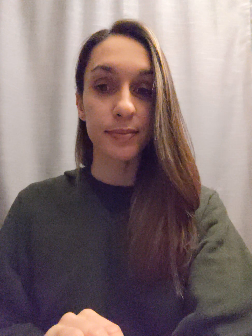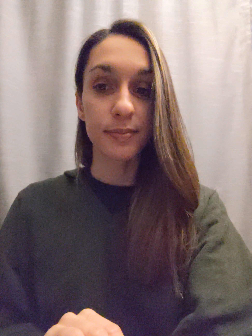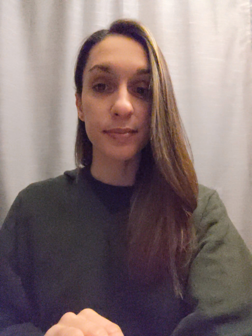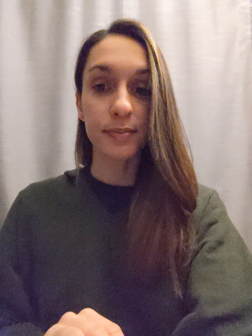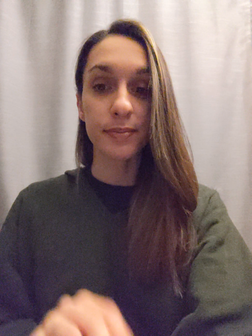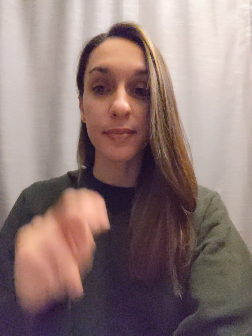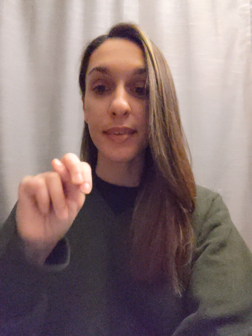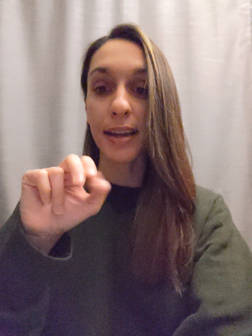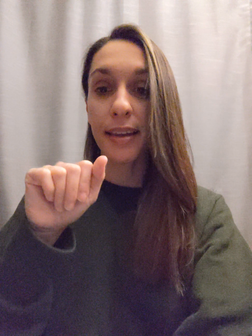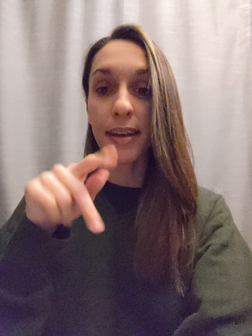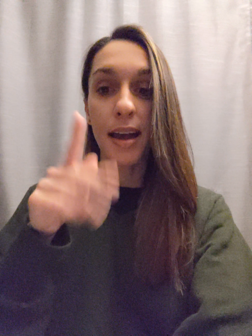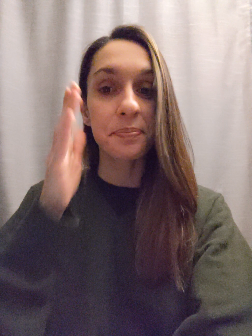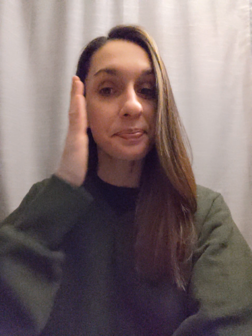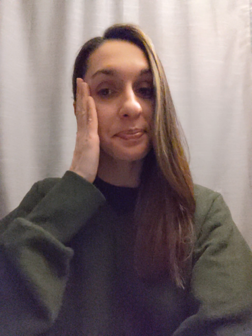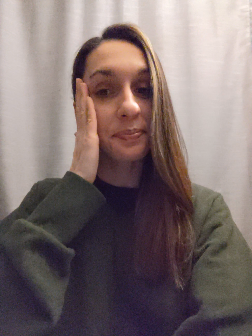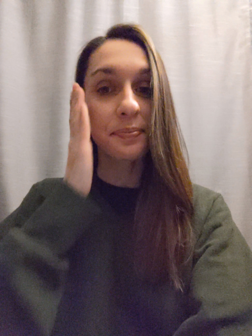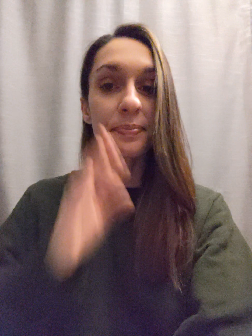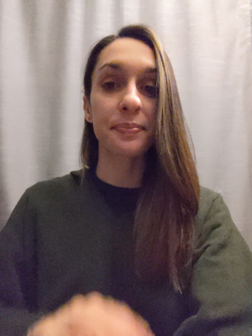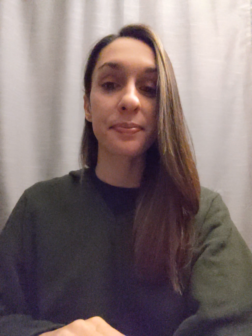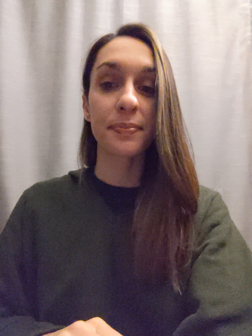nap